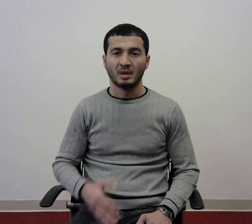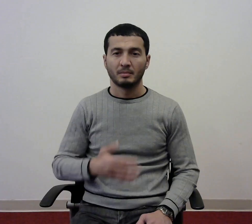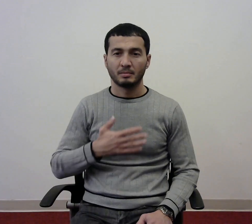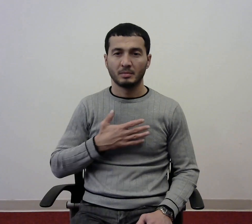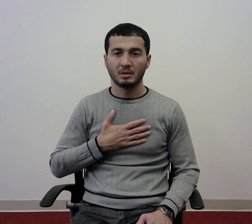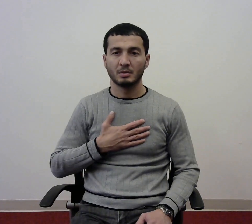mən